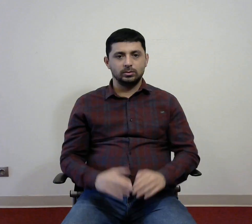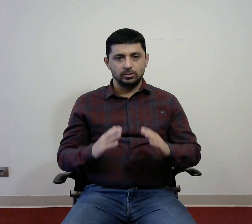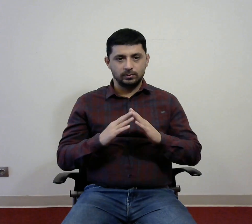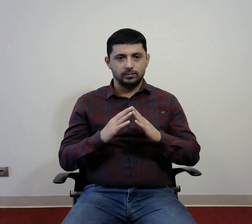ev